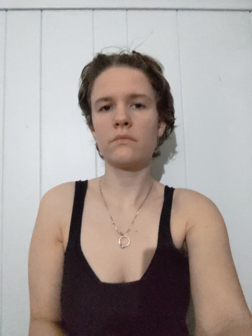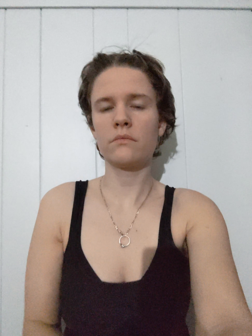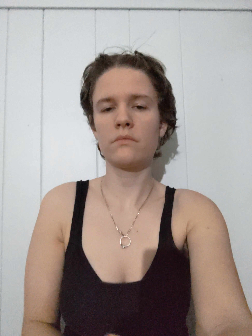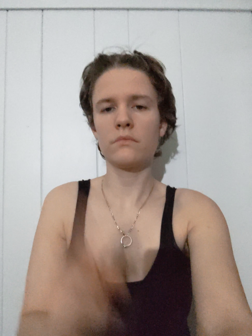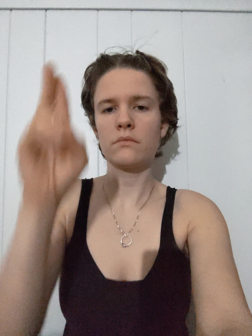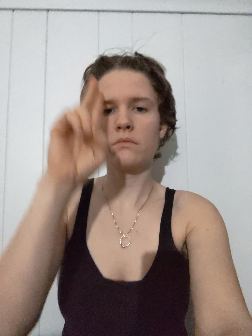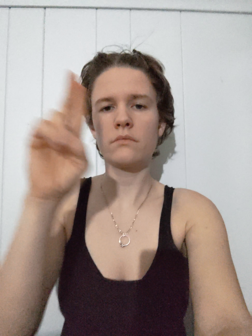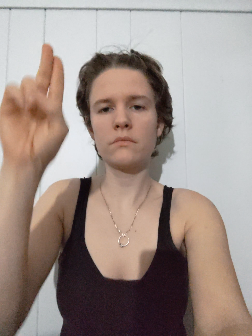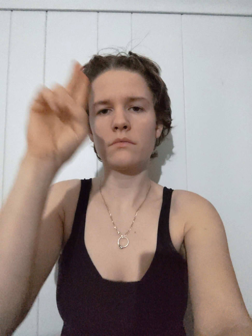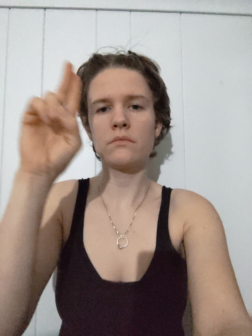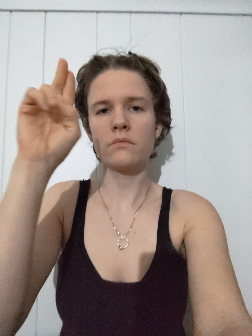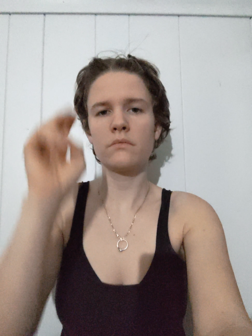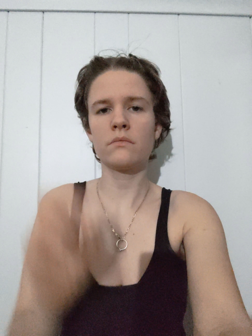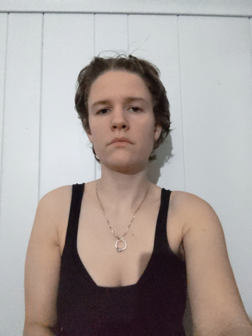uncle